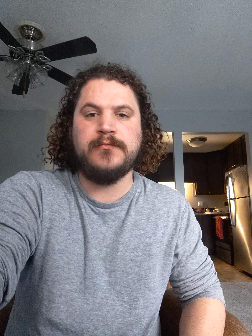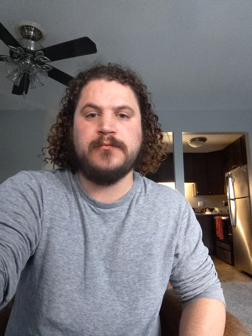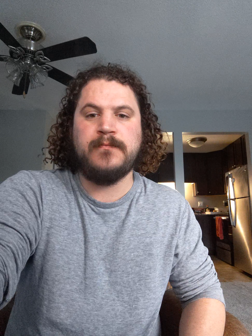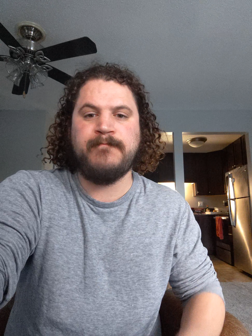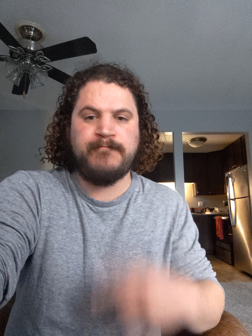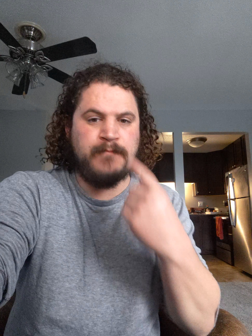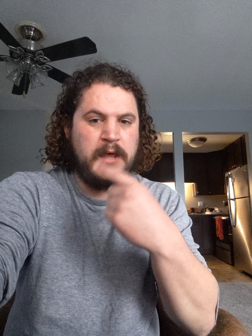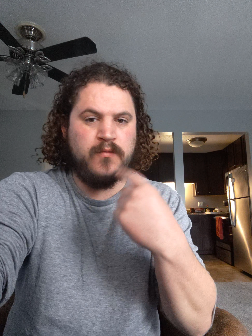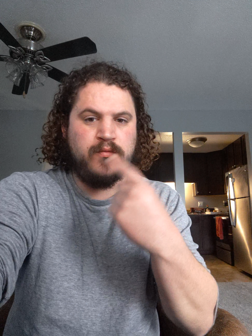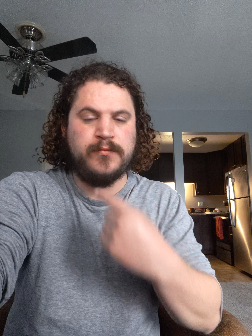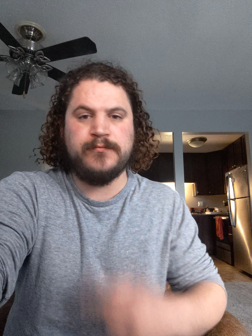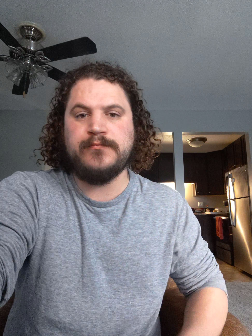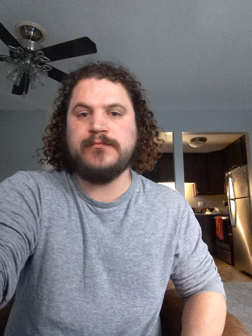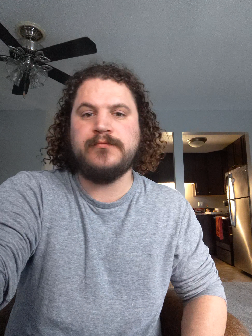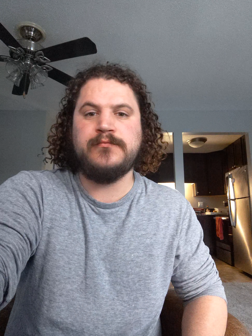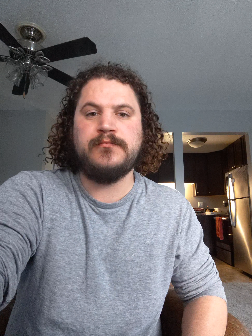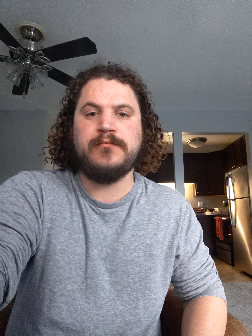mouth